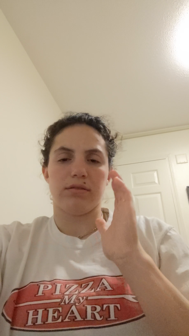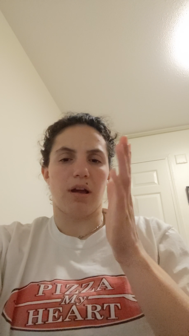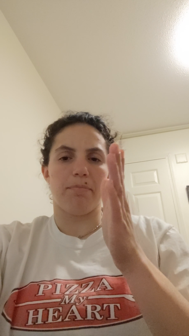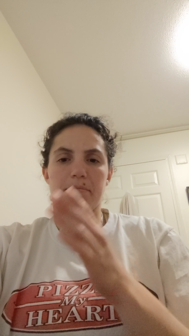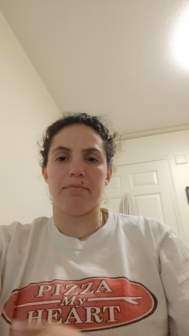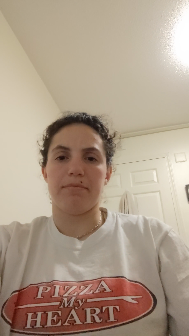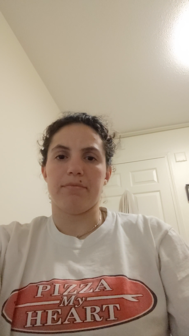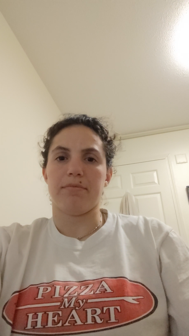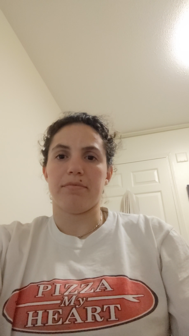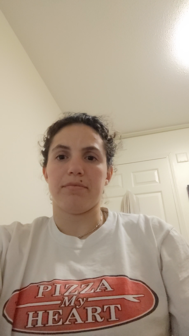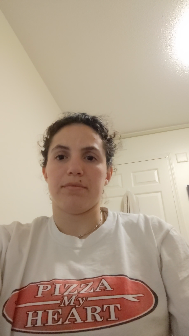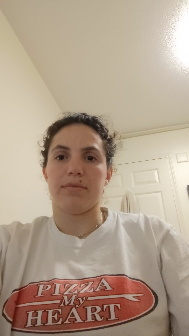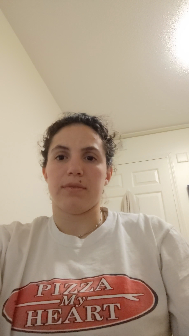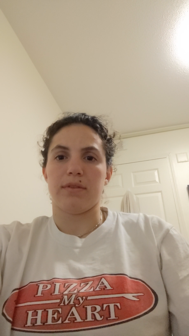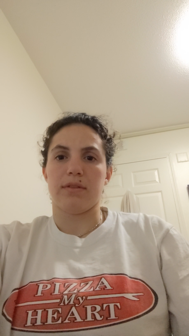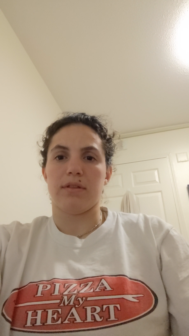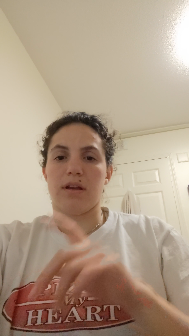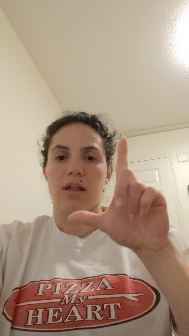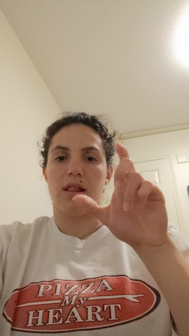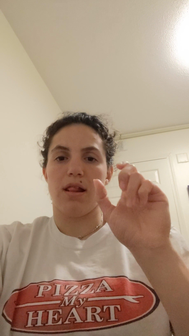leg